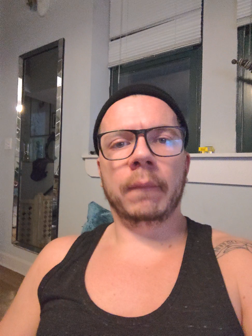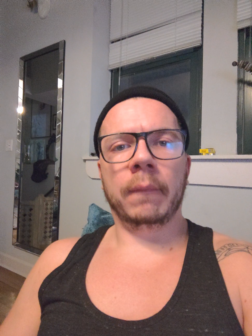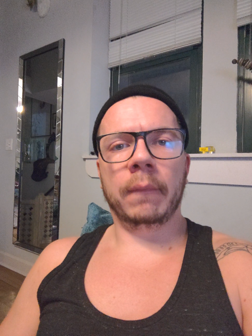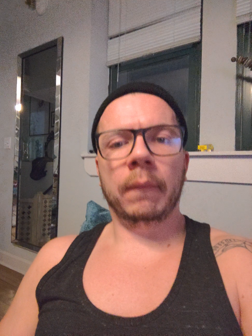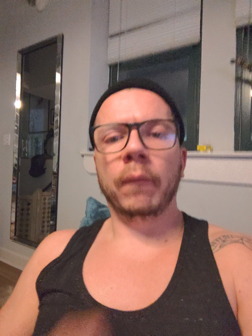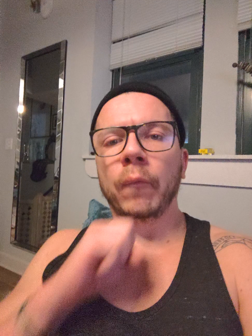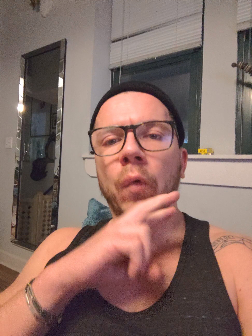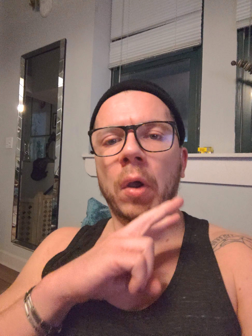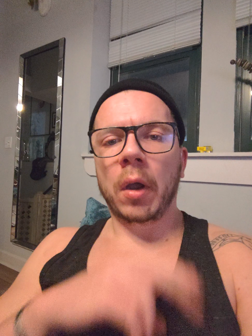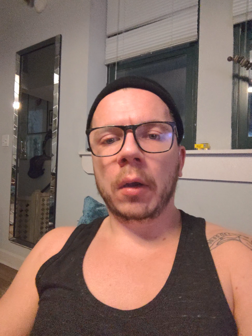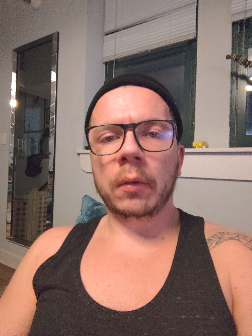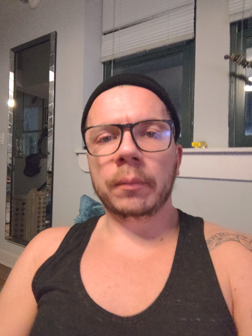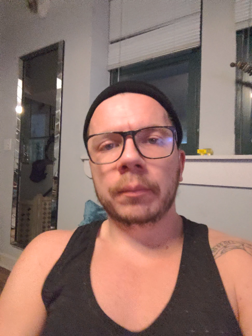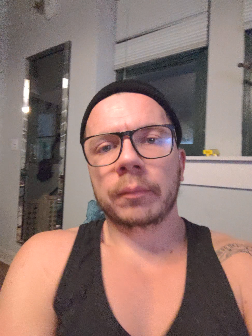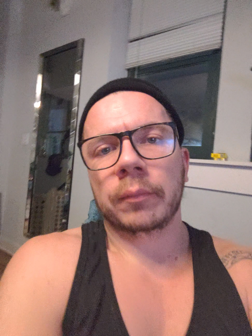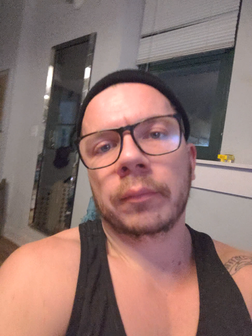frog